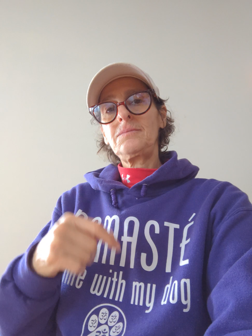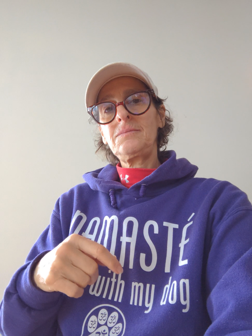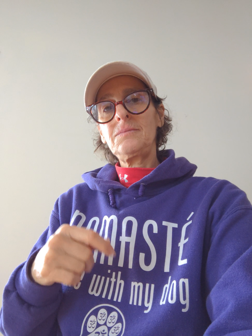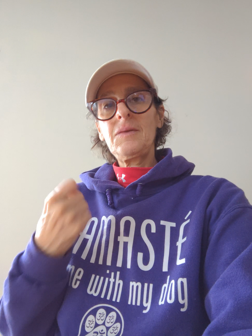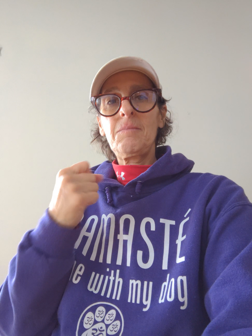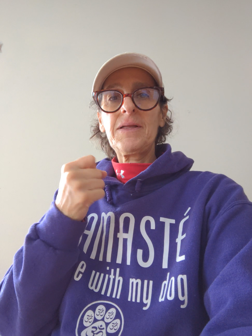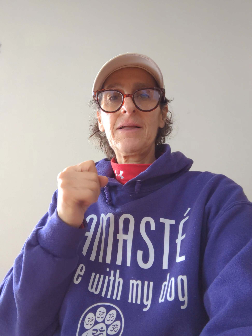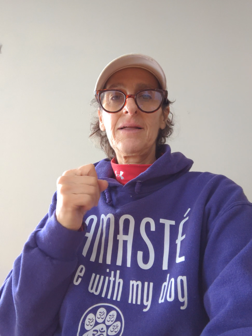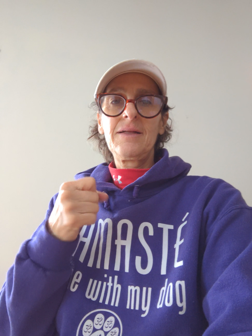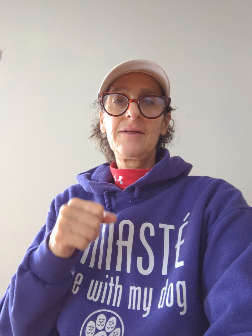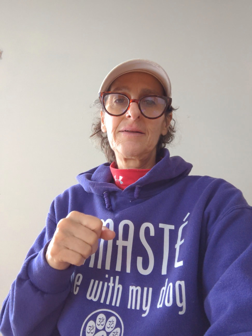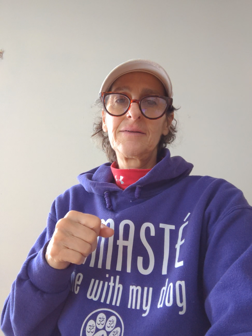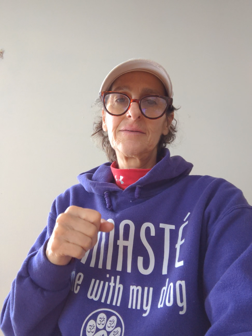make